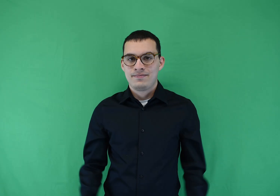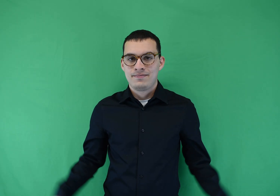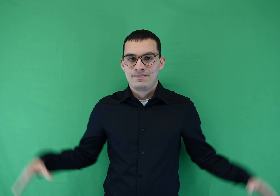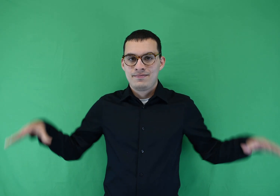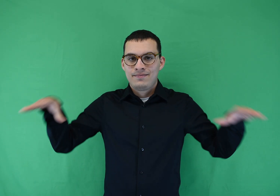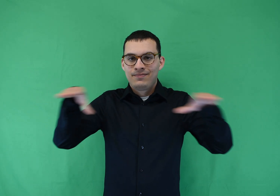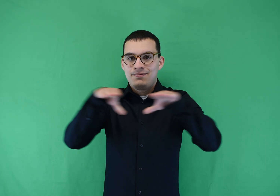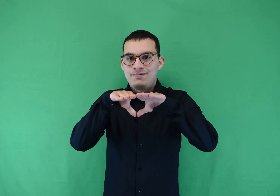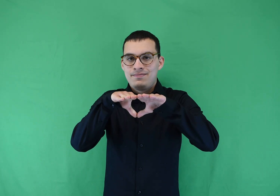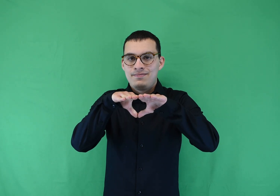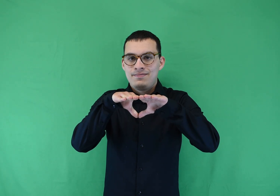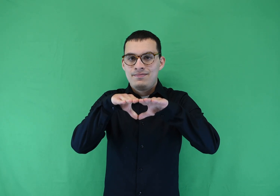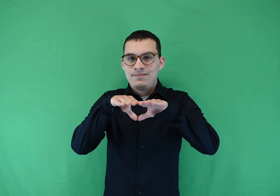cómo